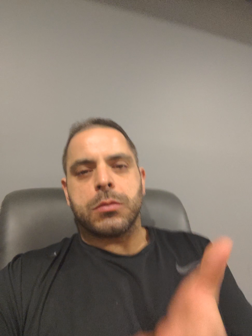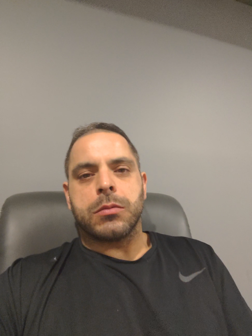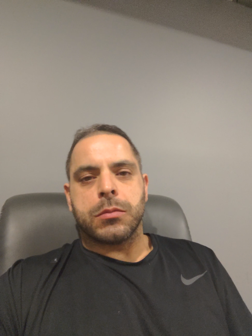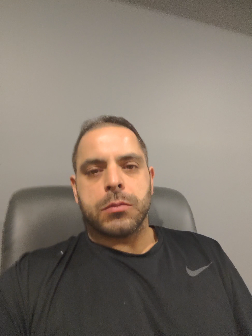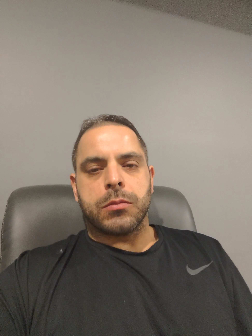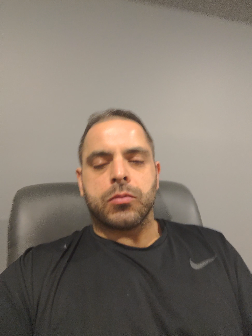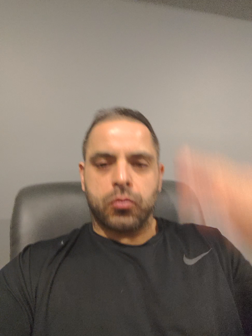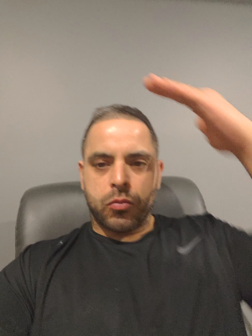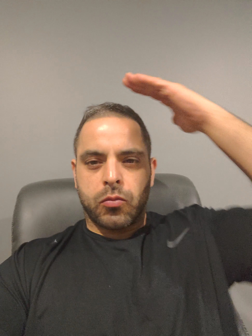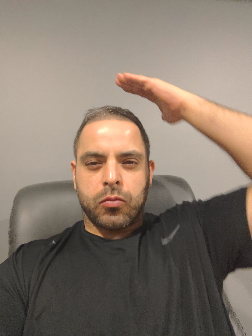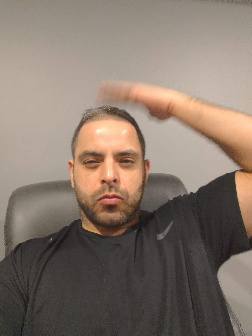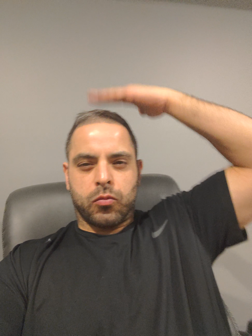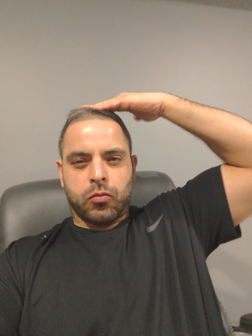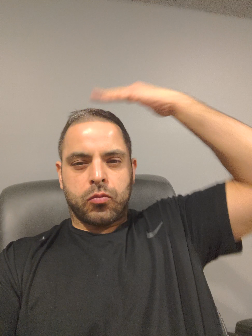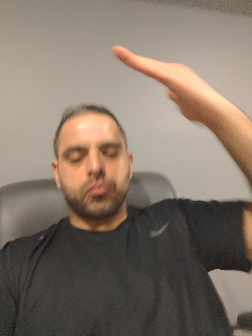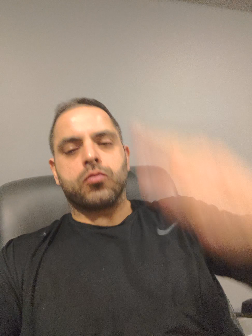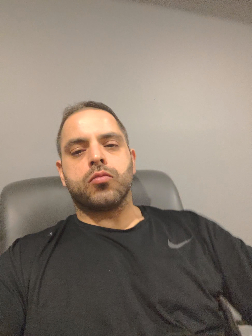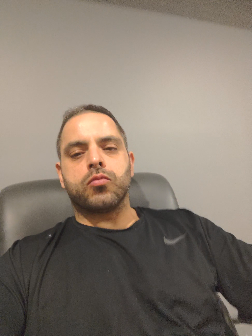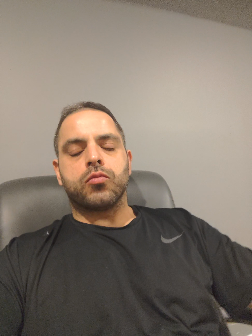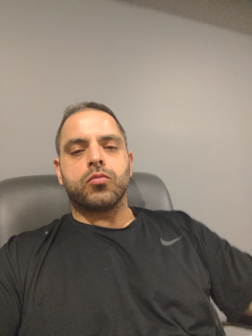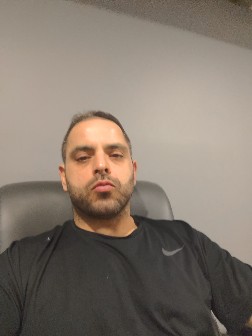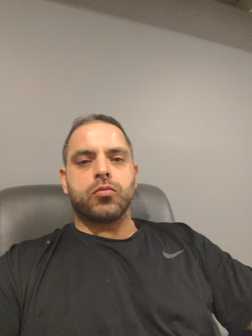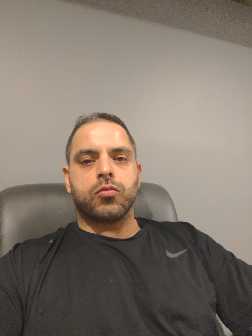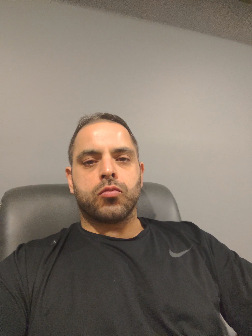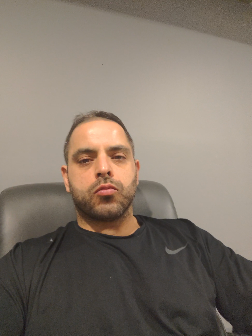hat